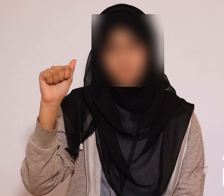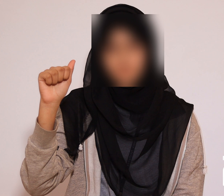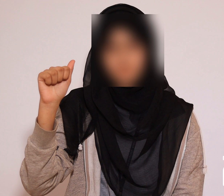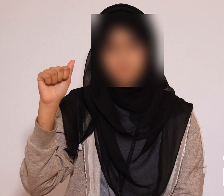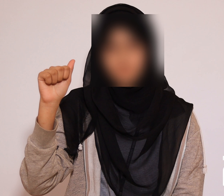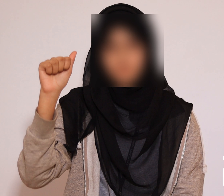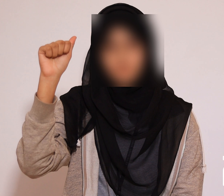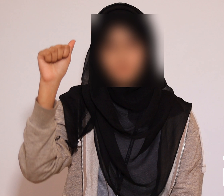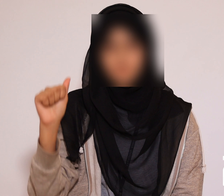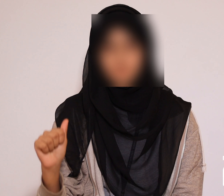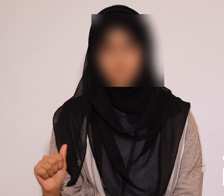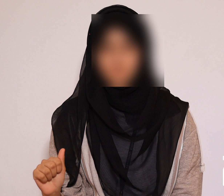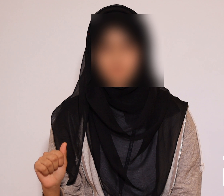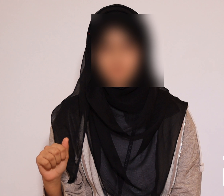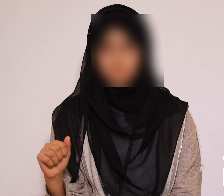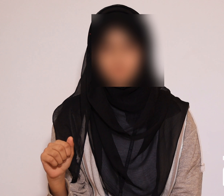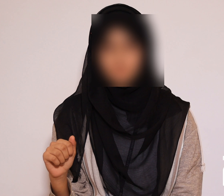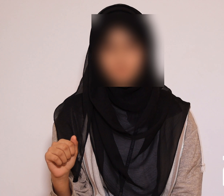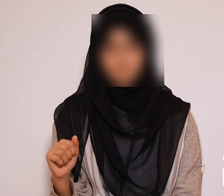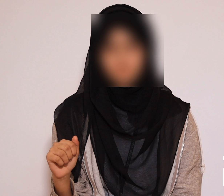آ